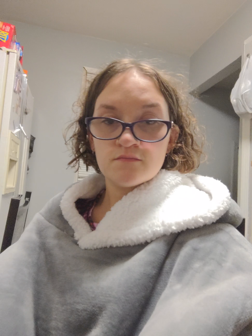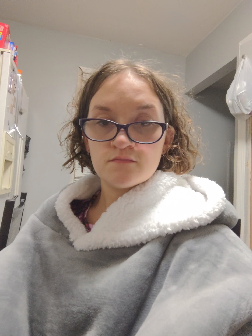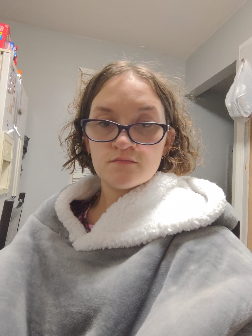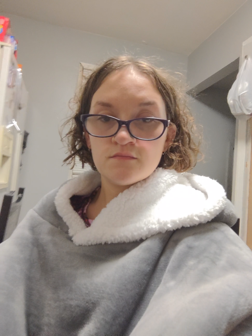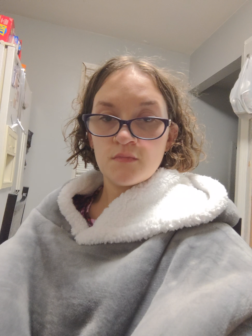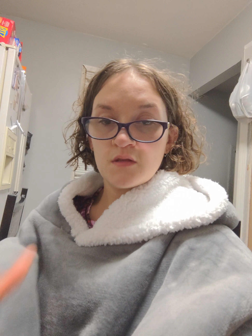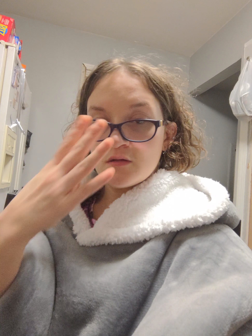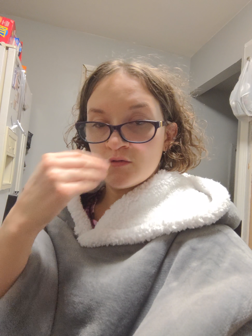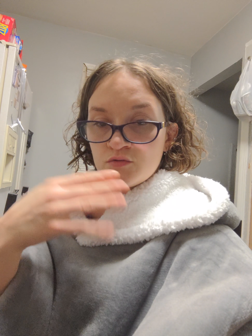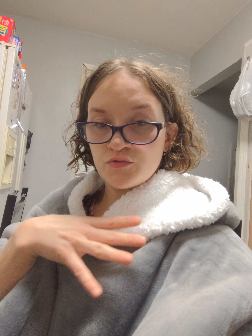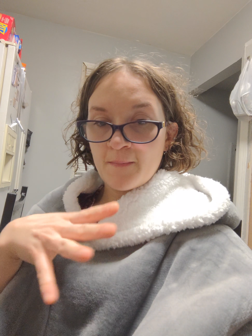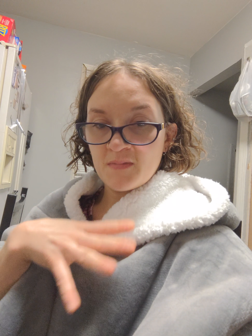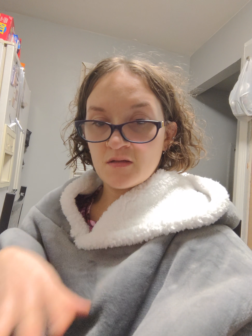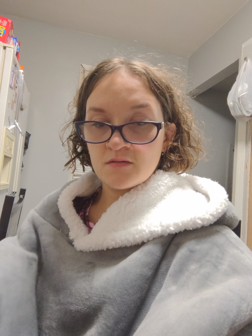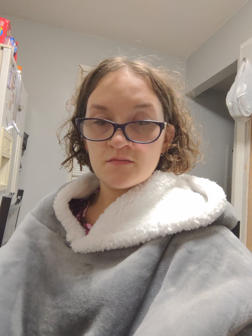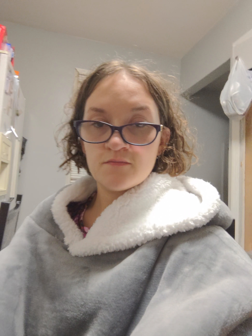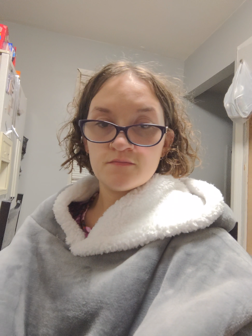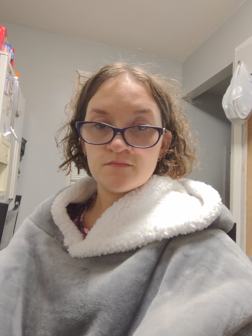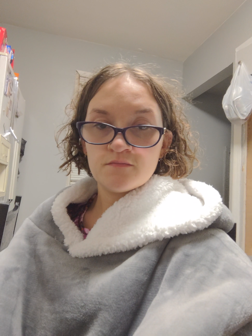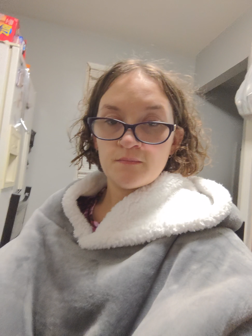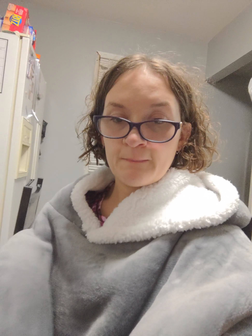pajamas